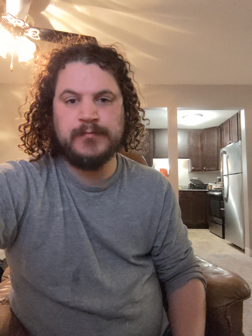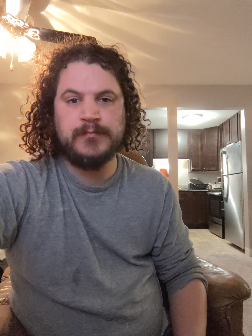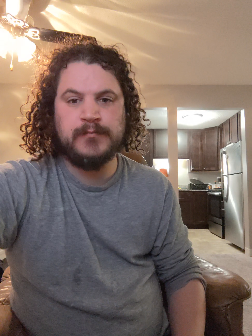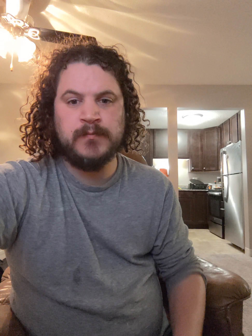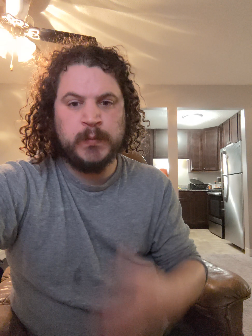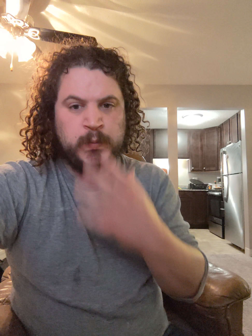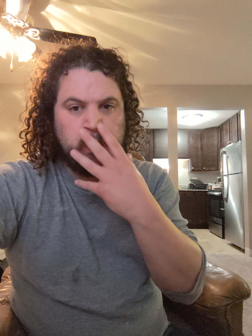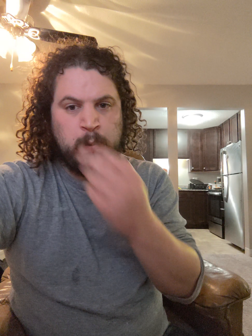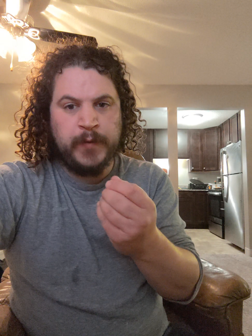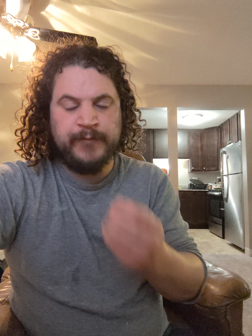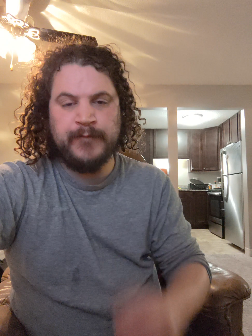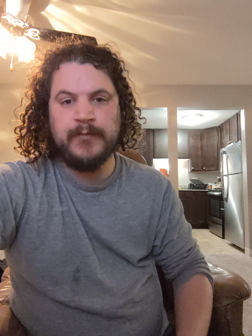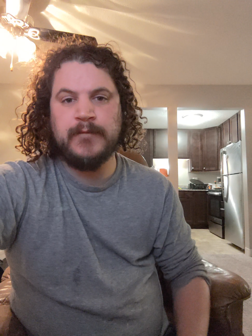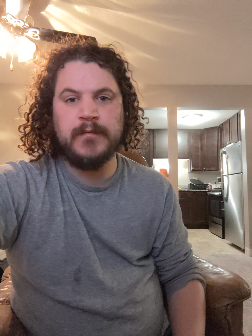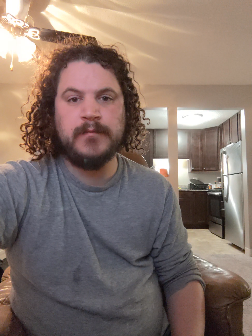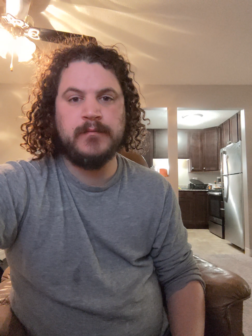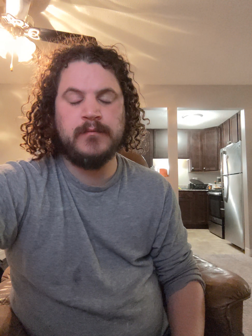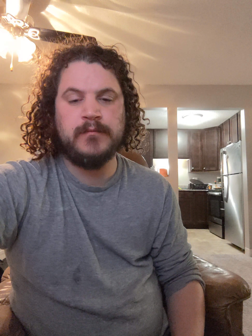wolf